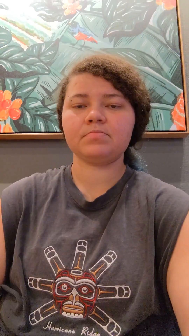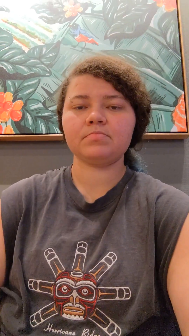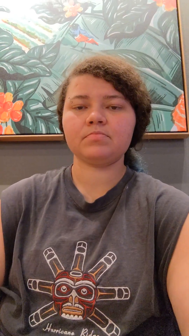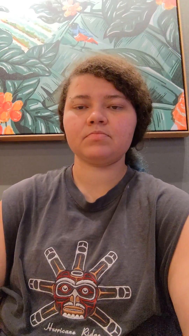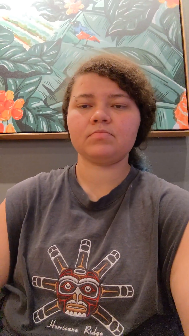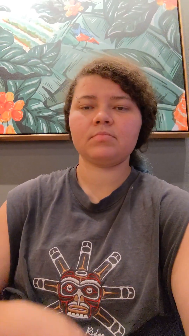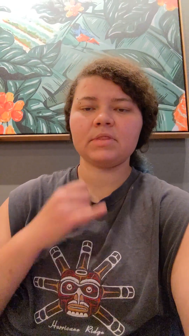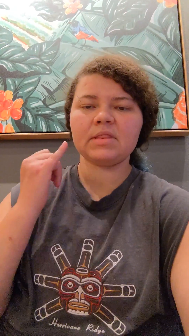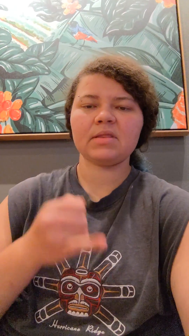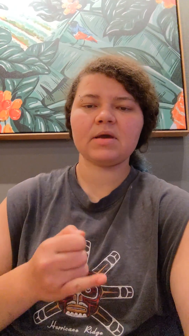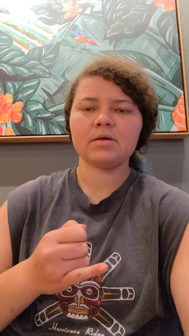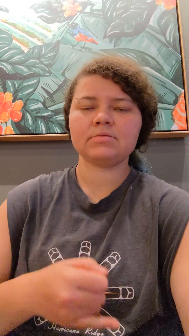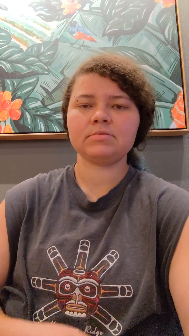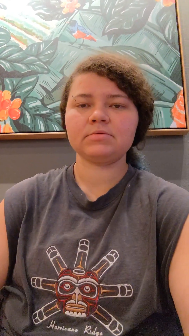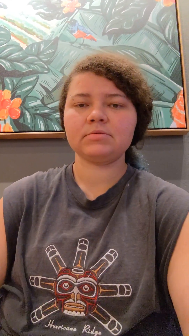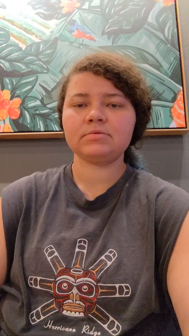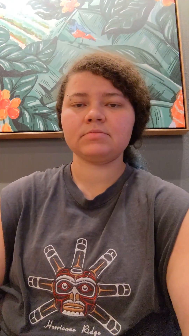last